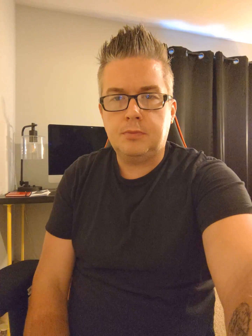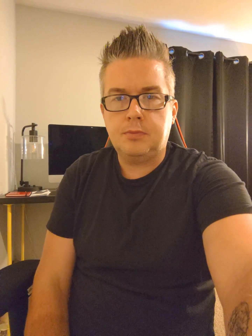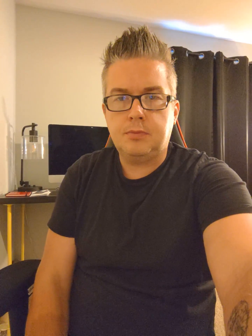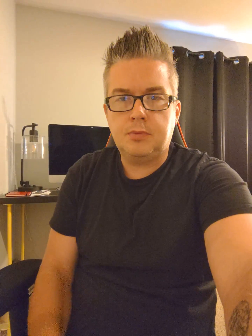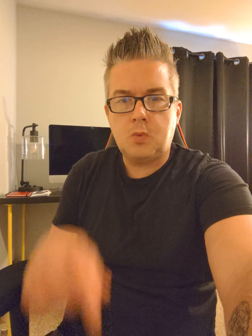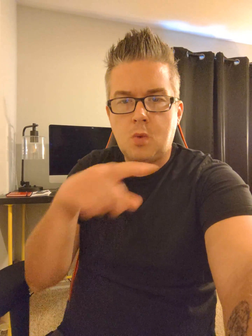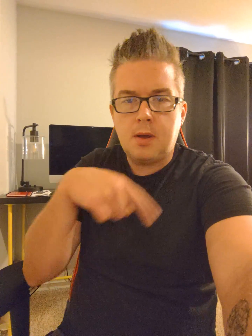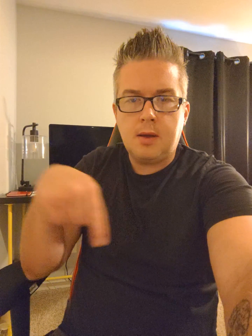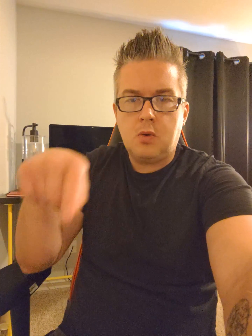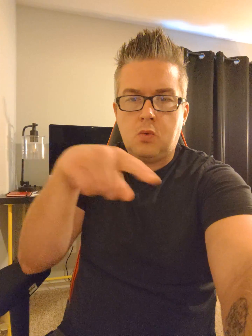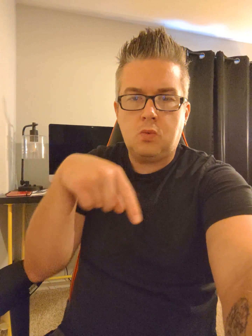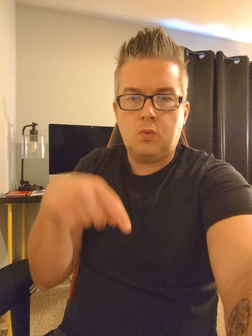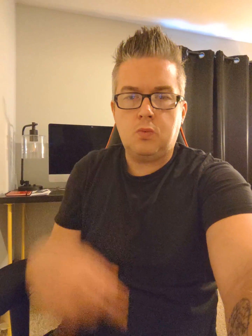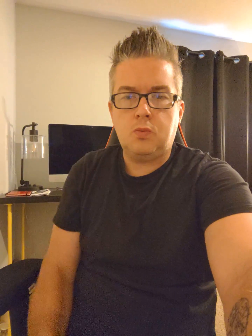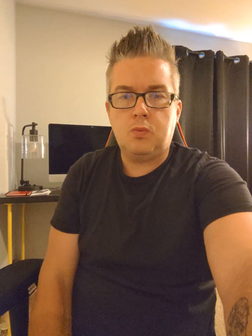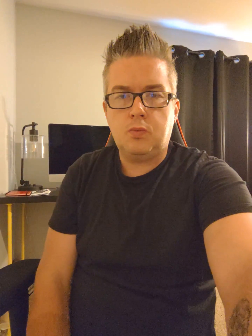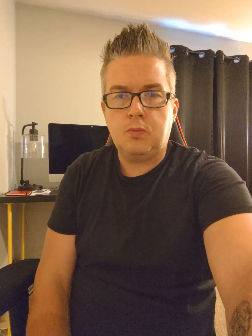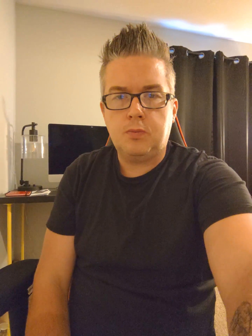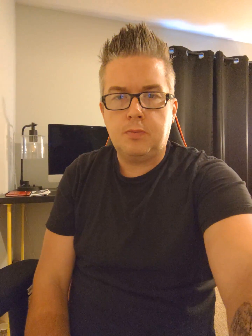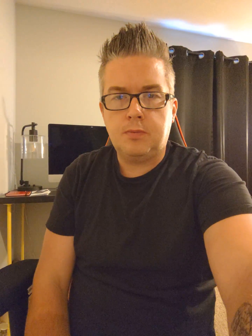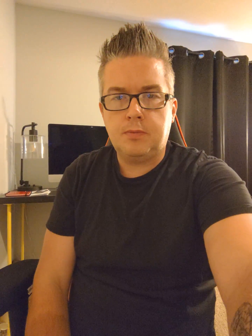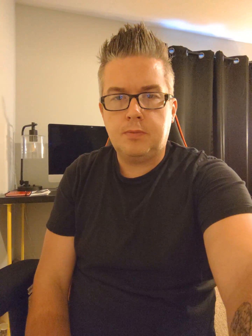around